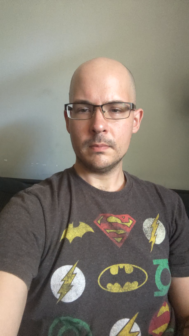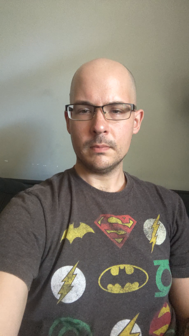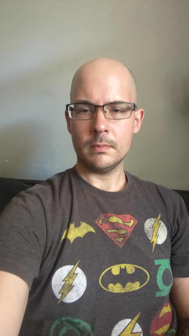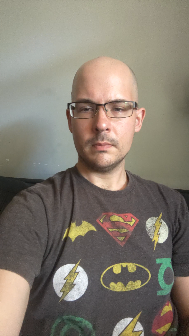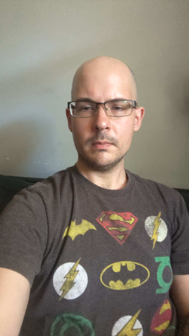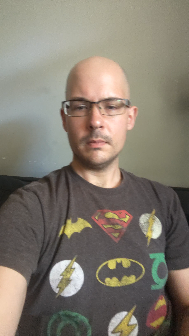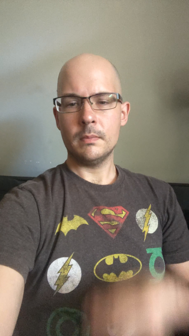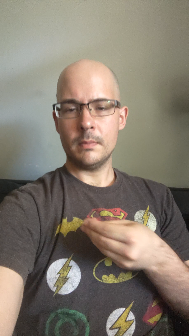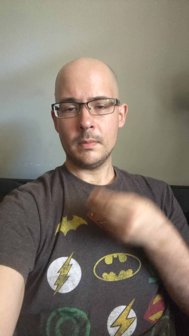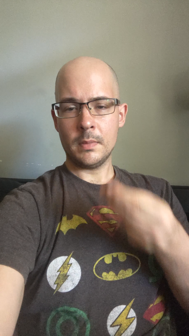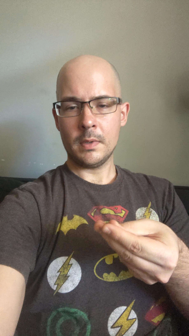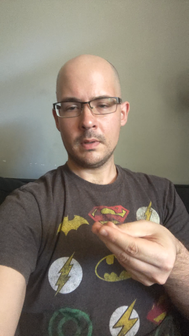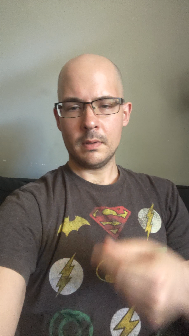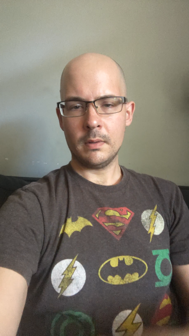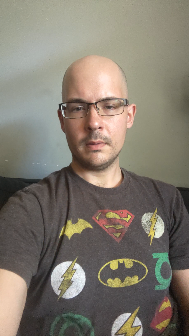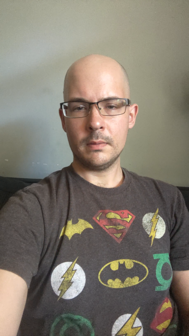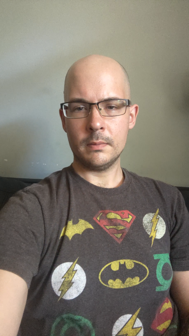buy